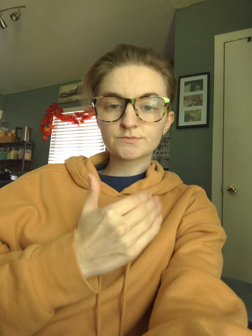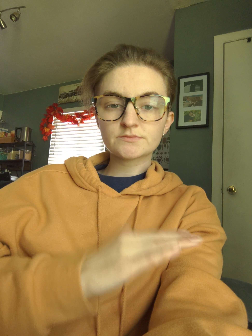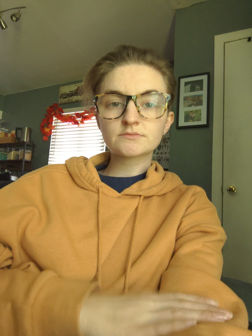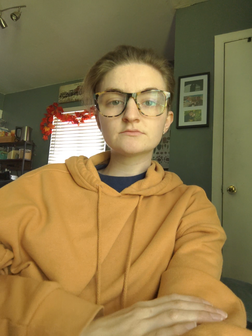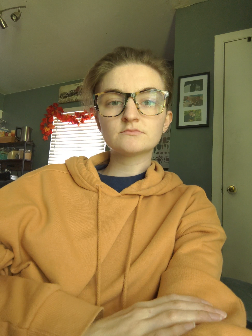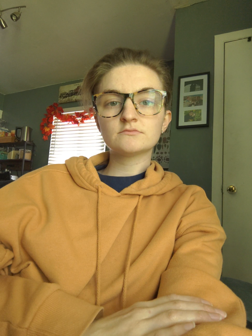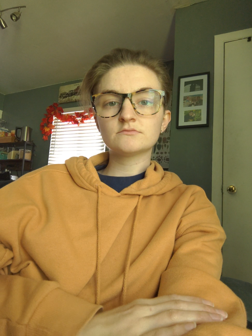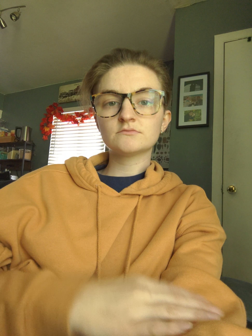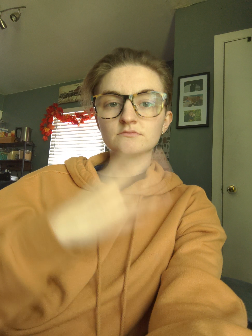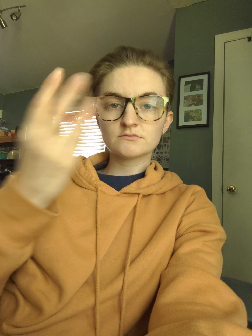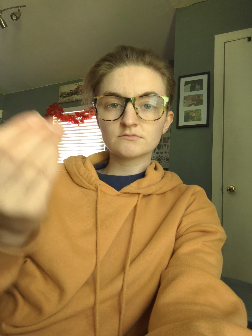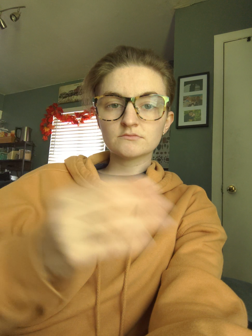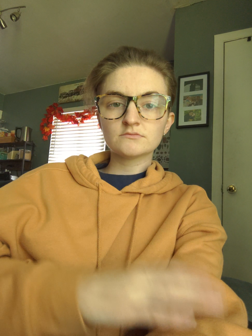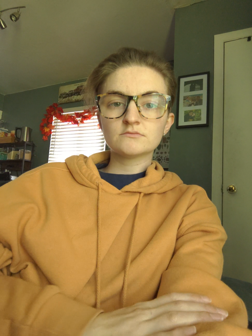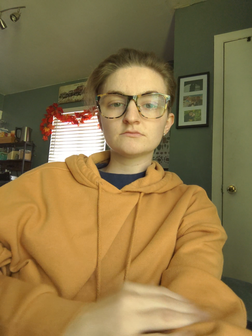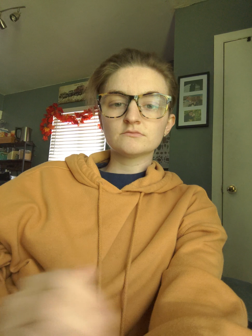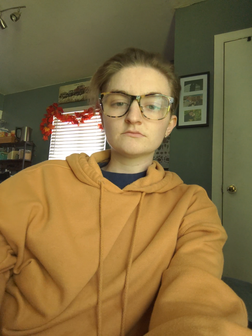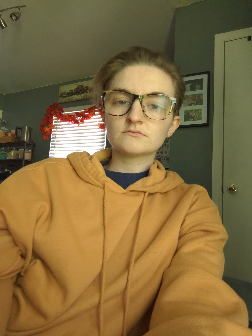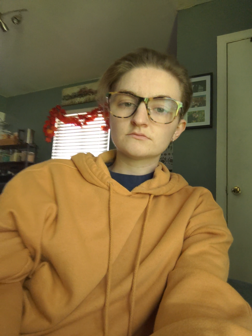going to